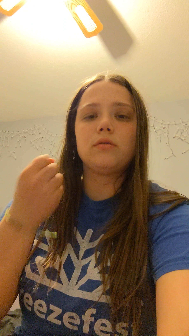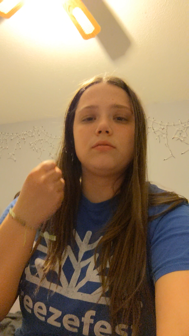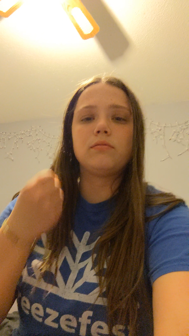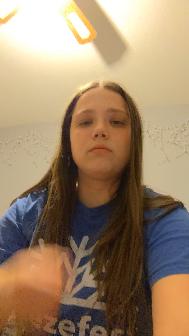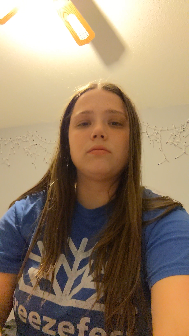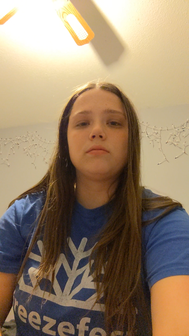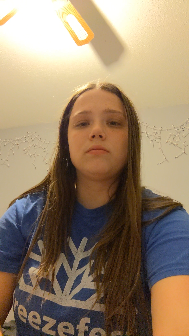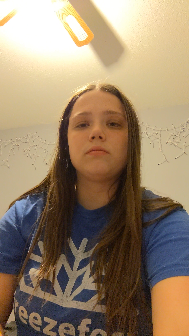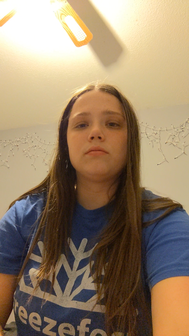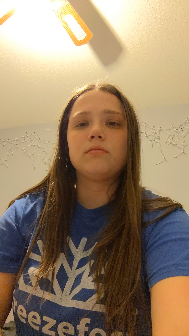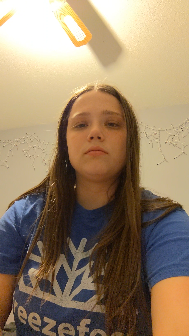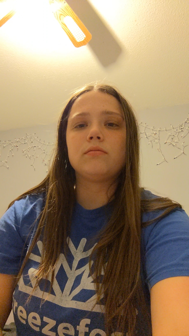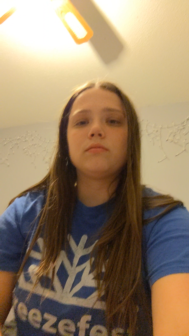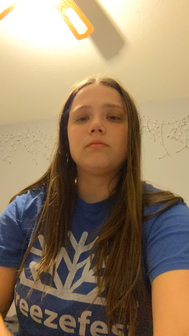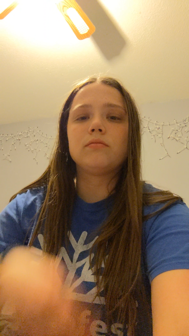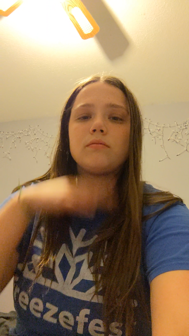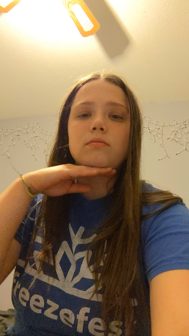full